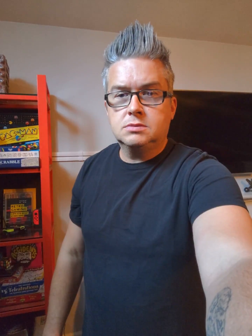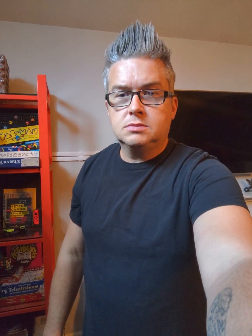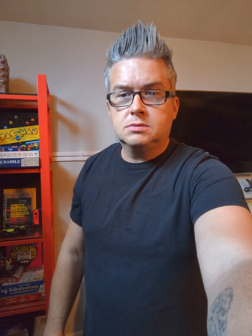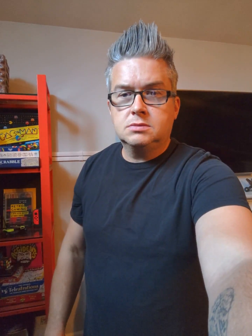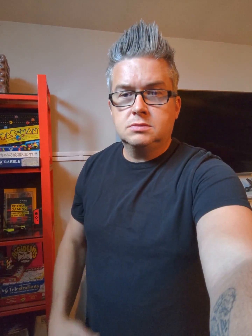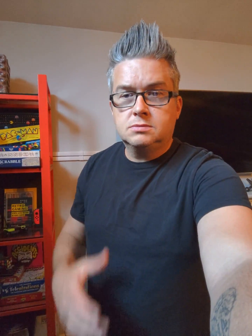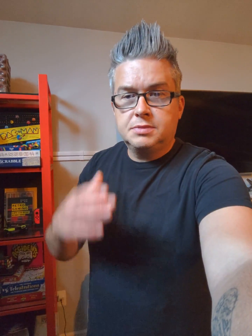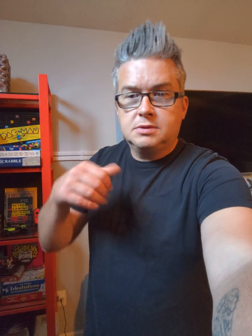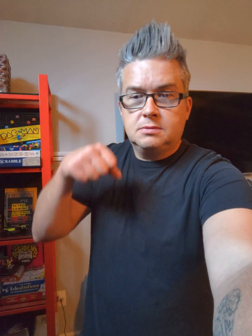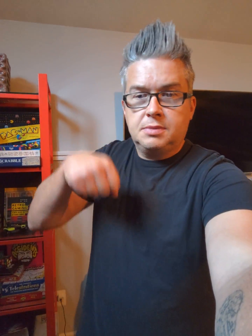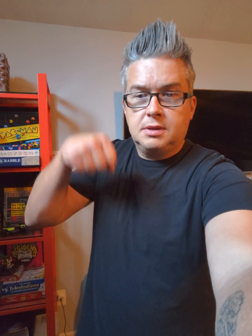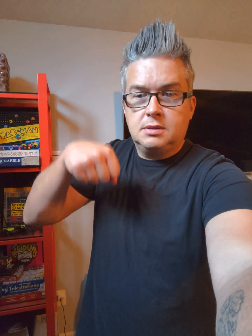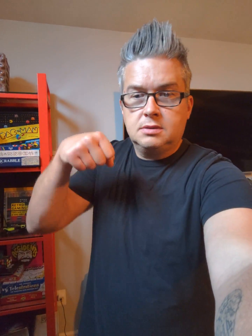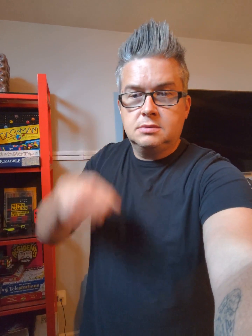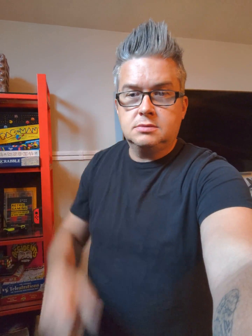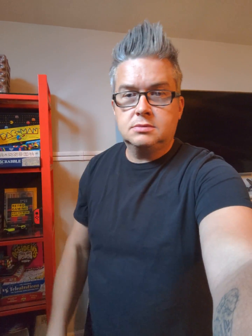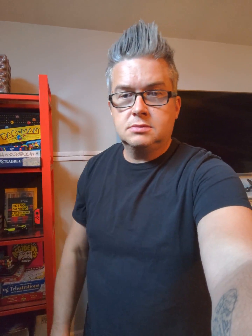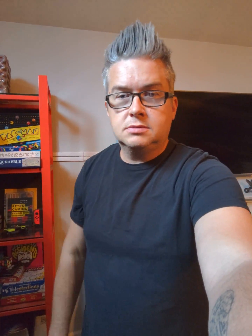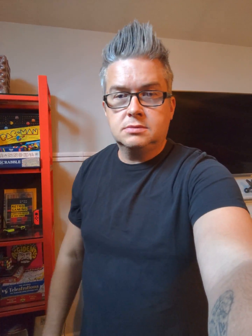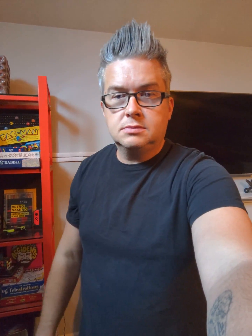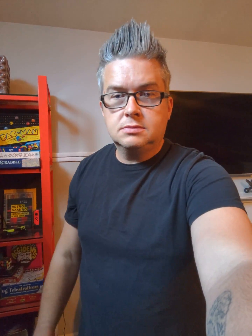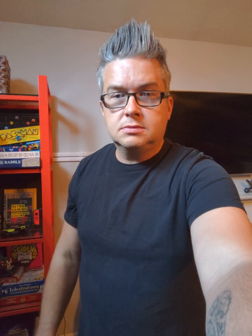bucket